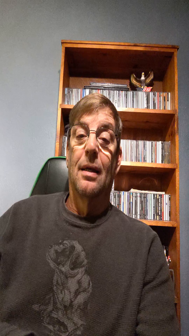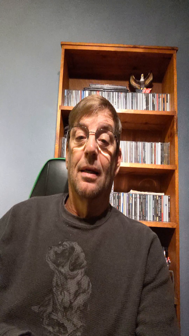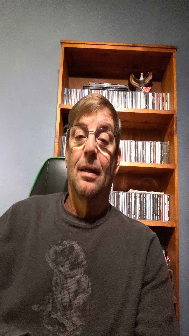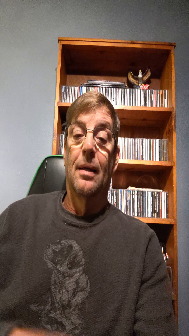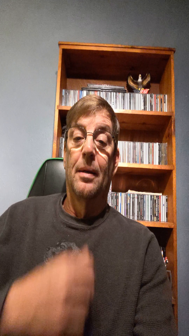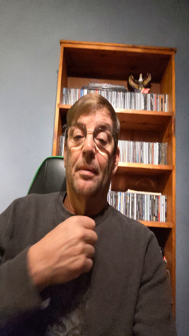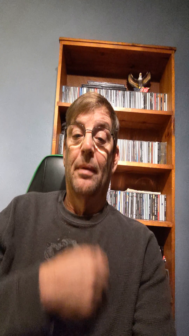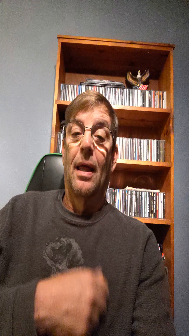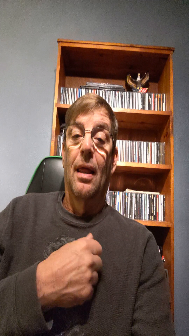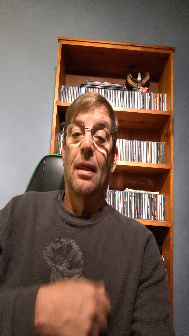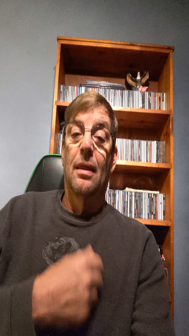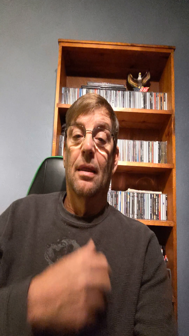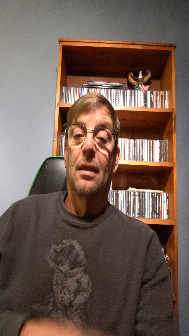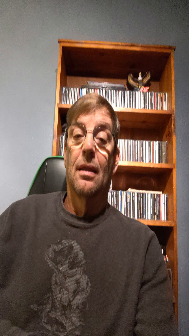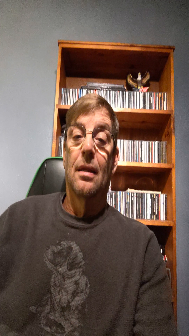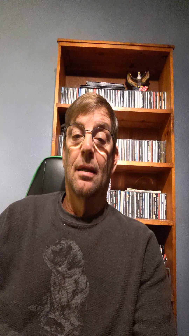bath